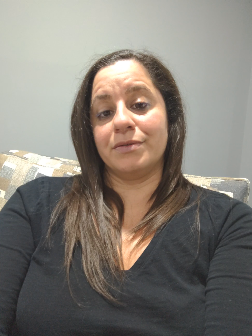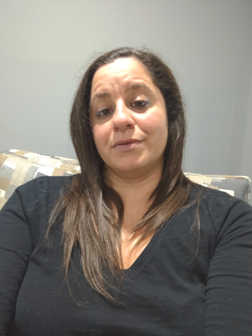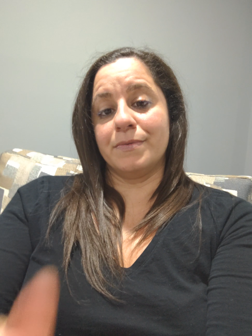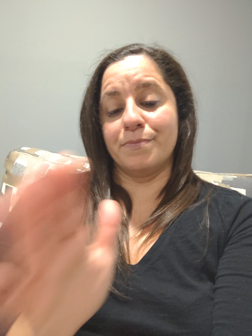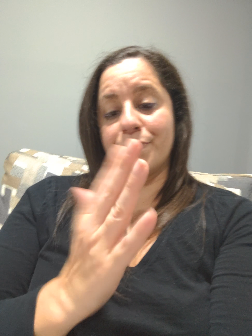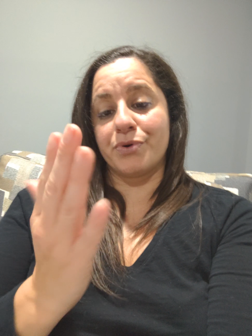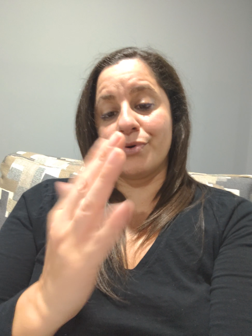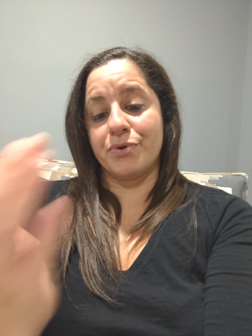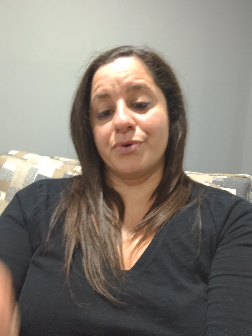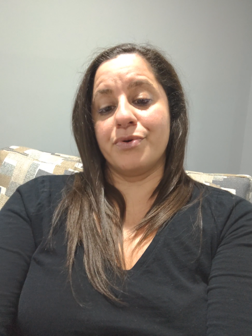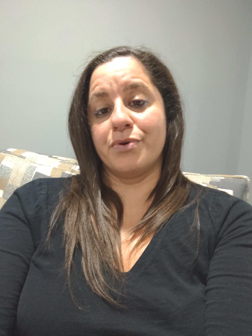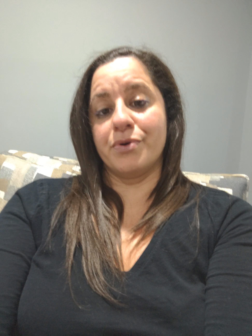book